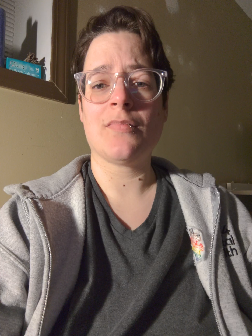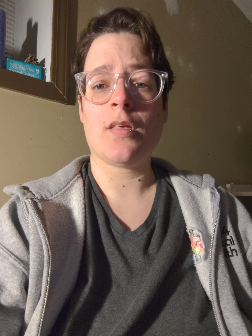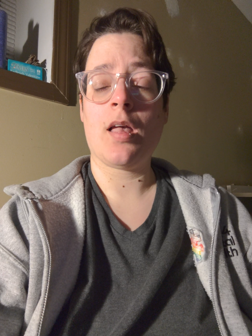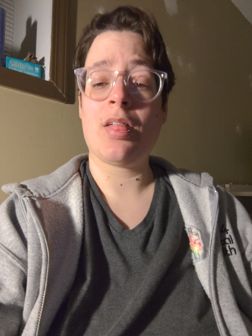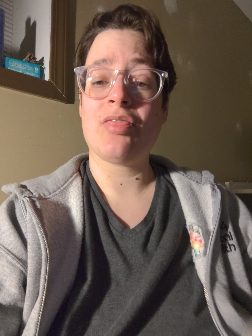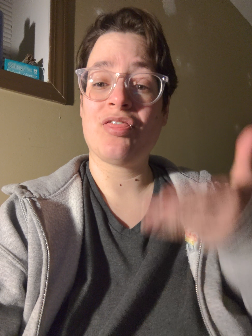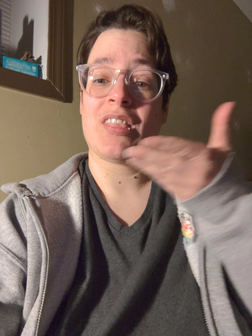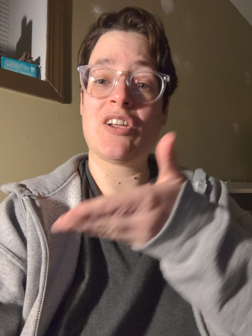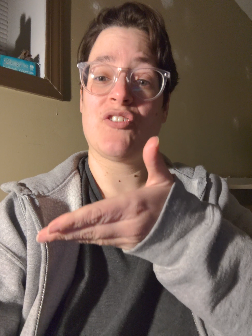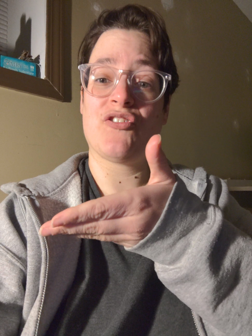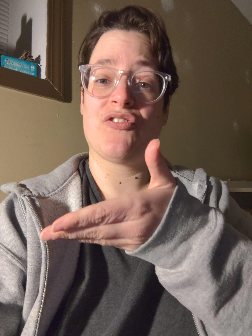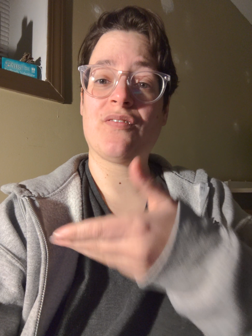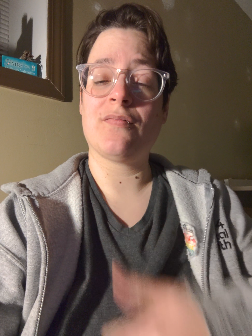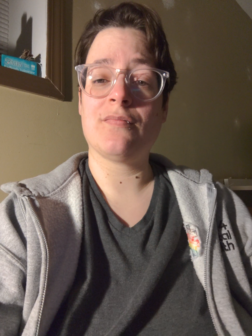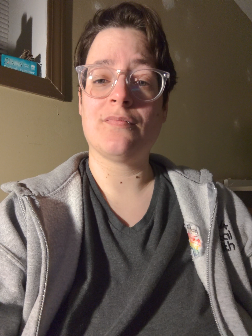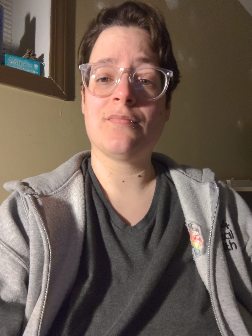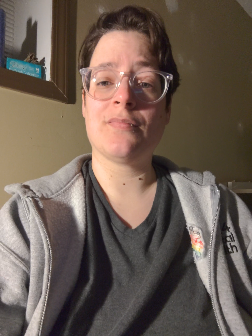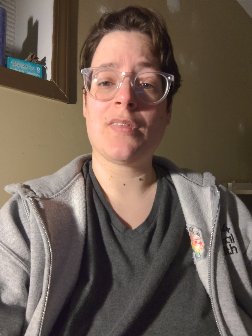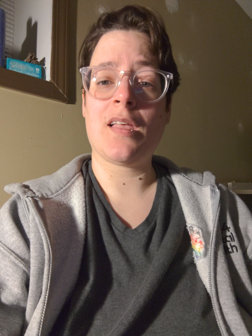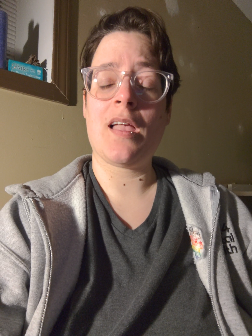there